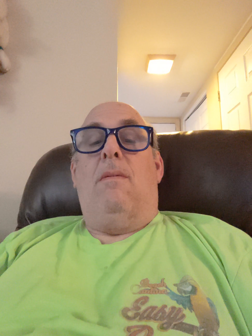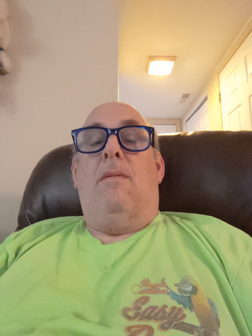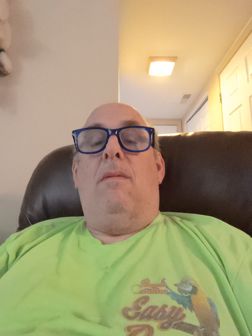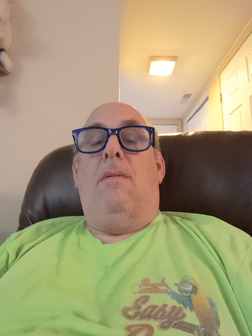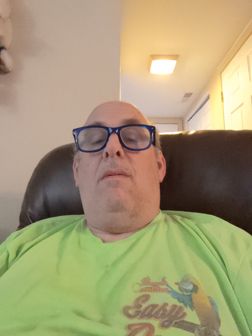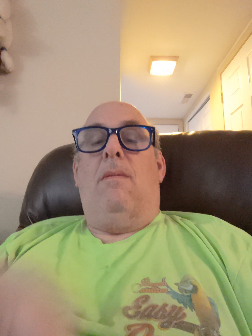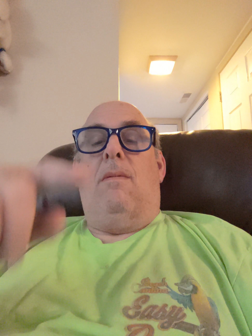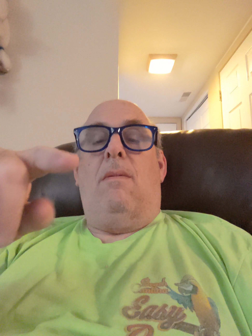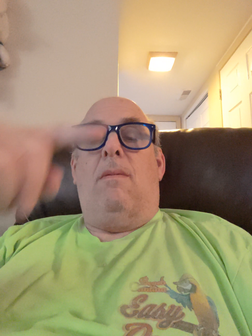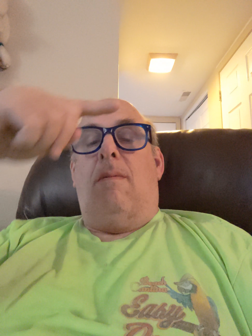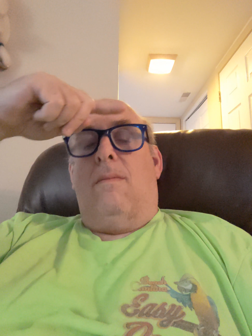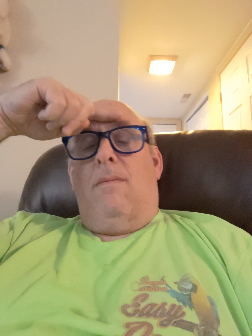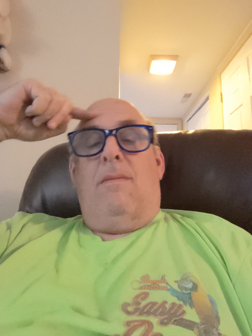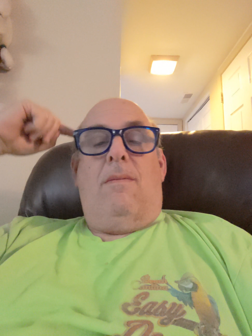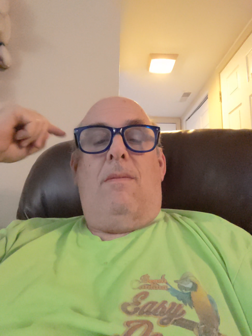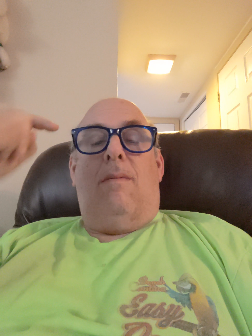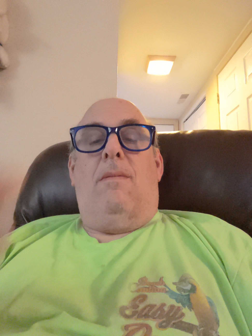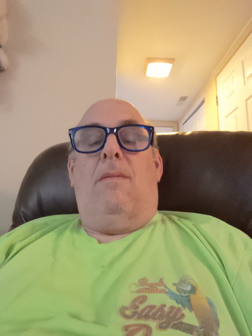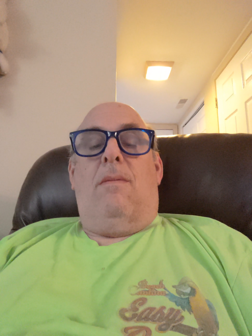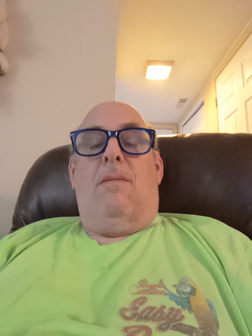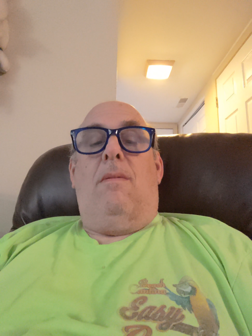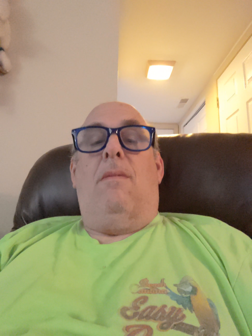black